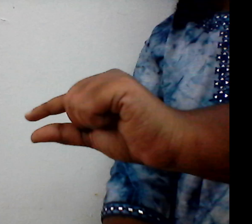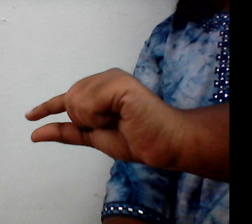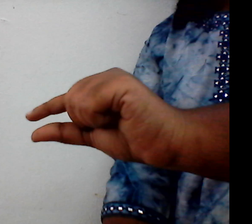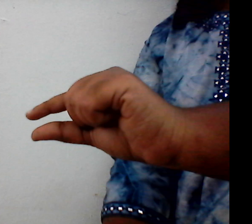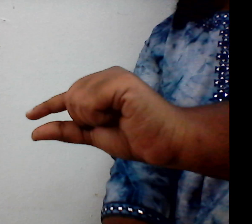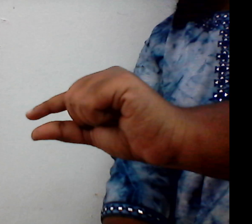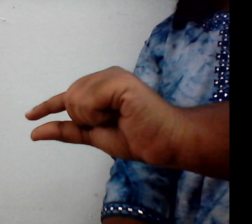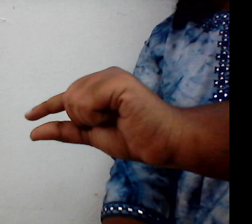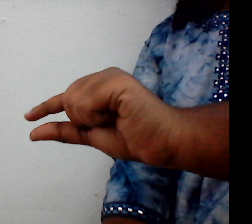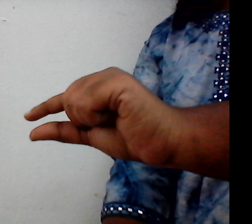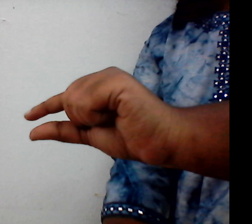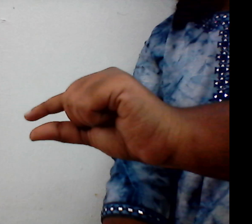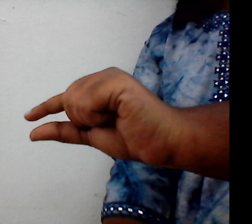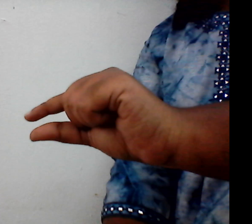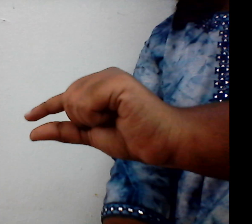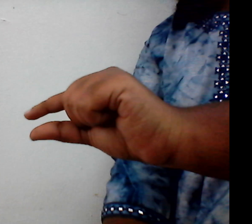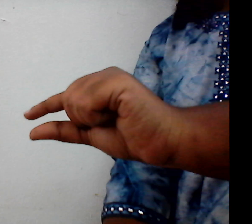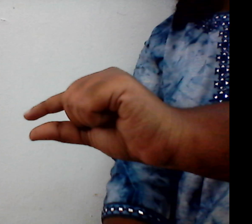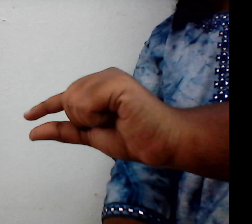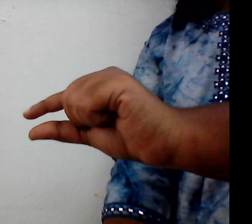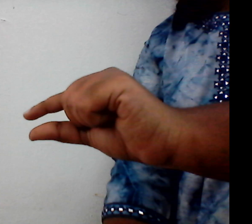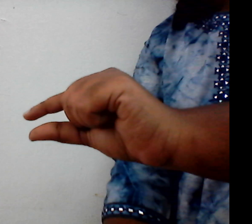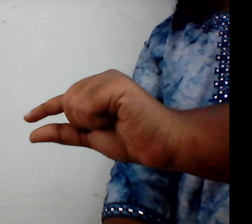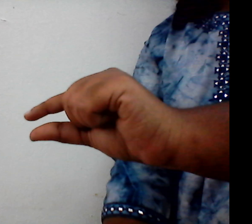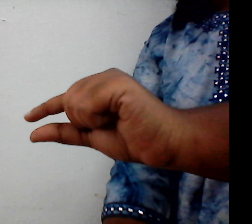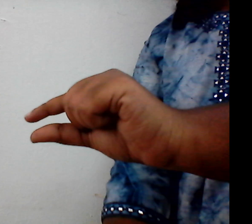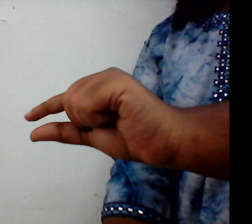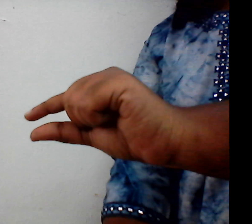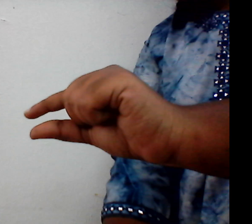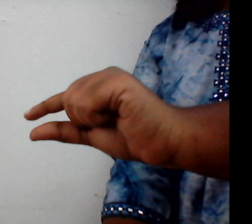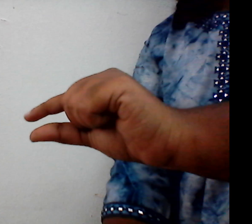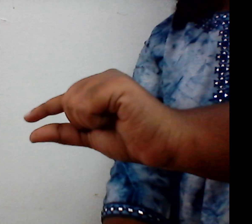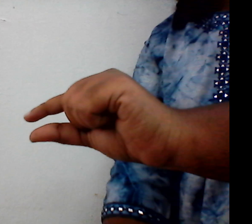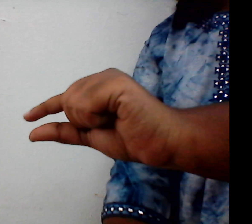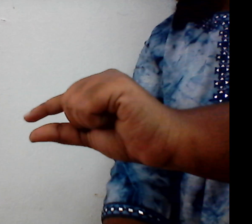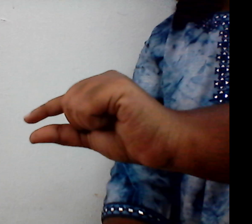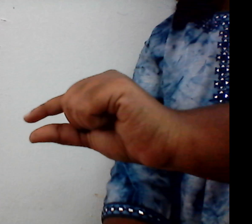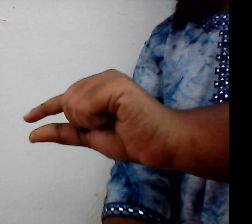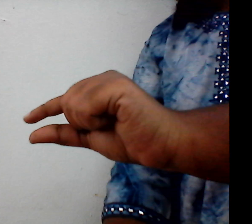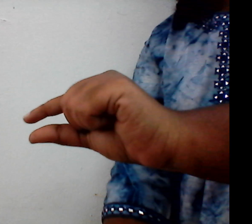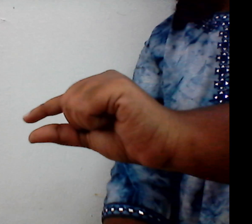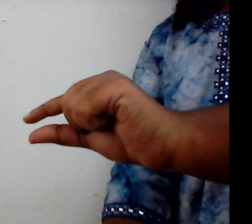ഉ